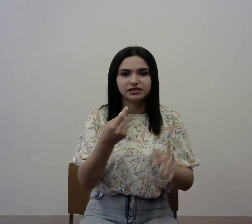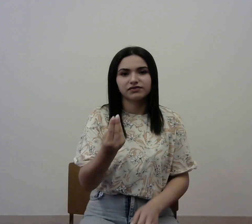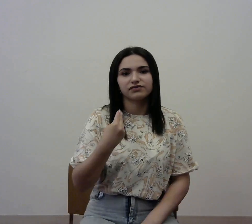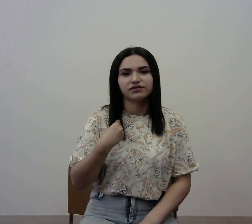vermək